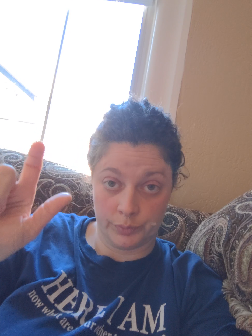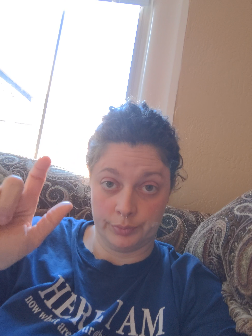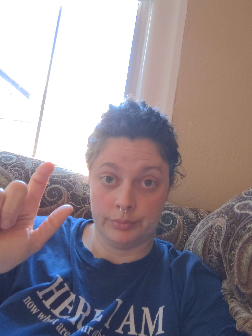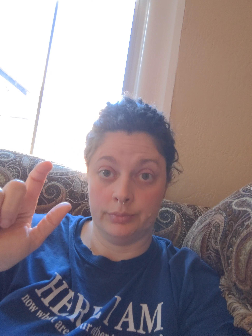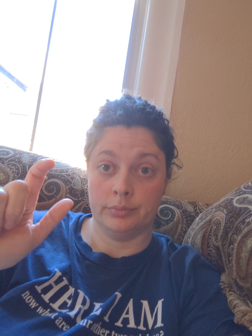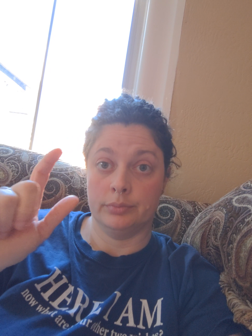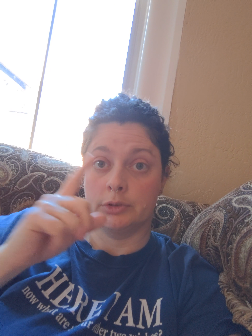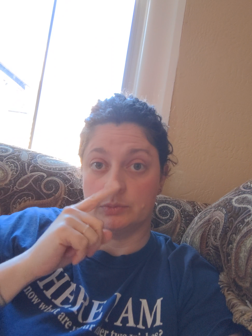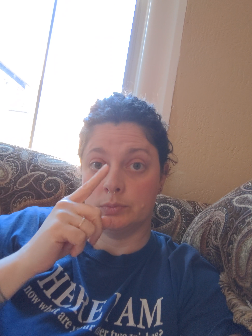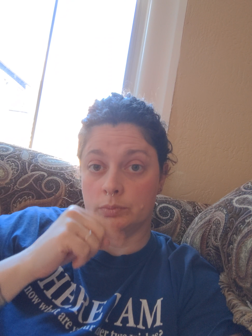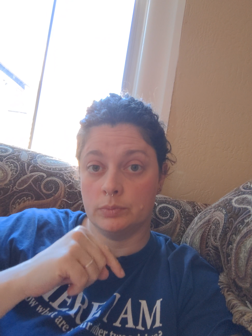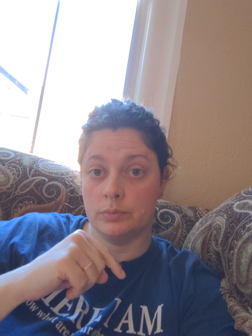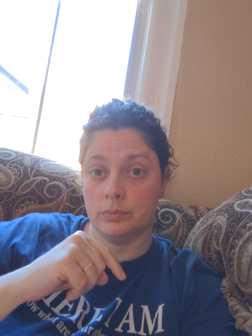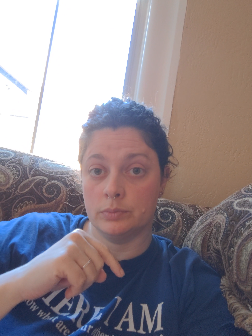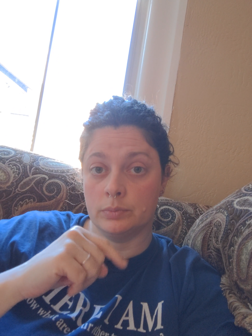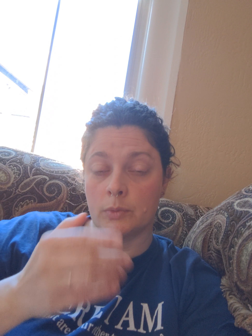mouse